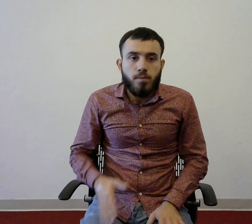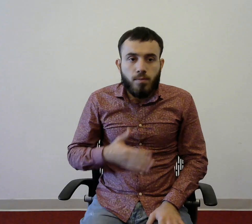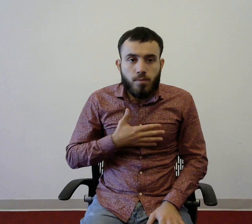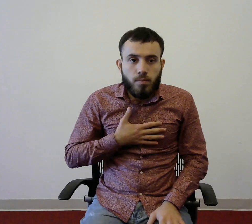mən